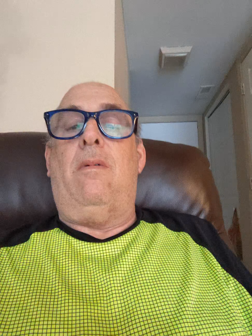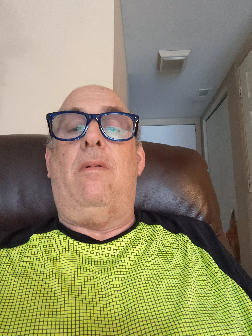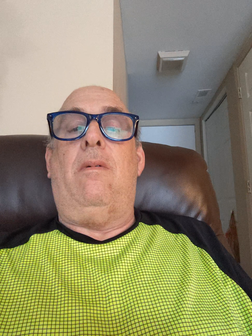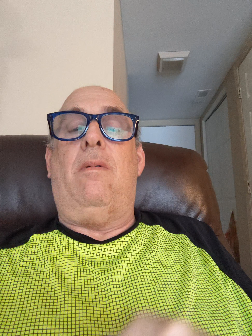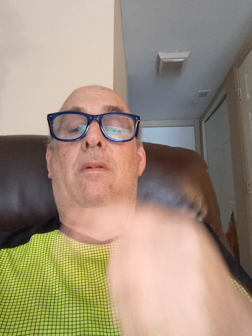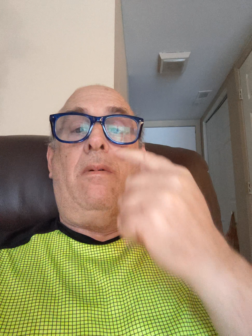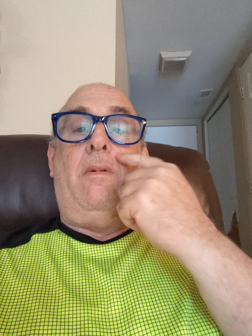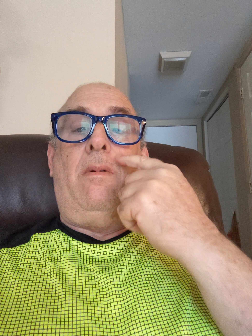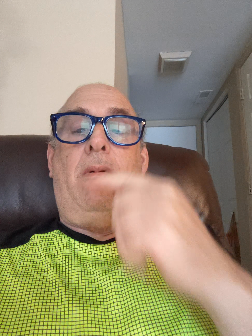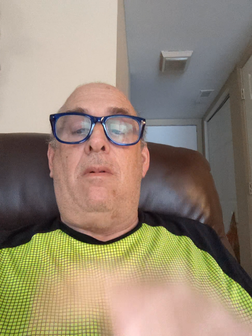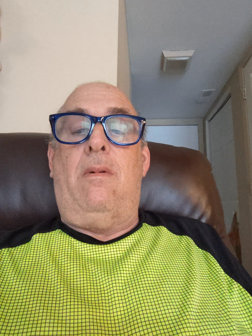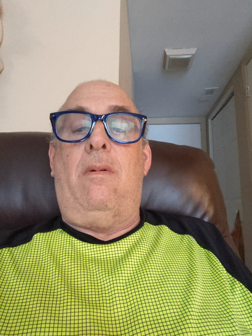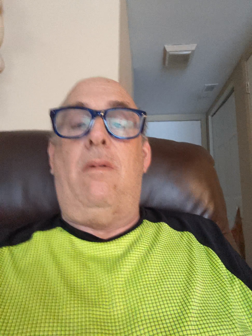eye